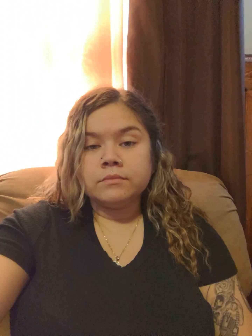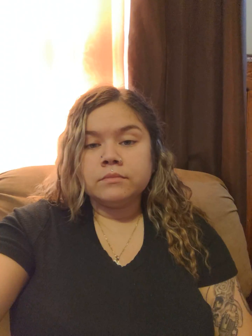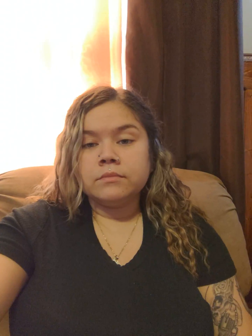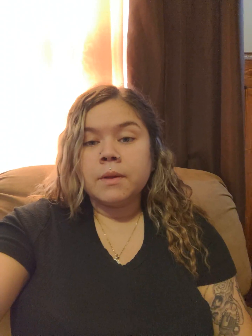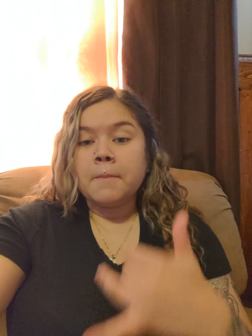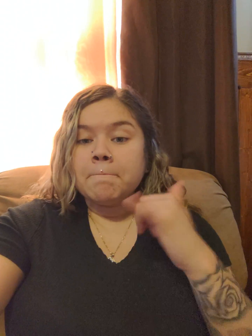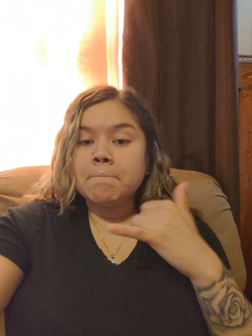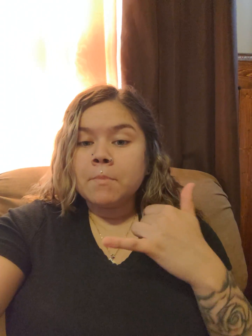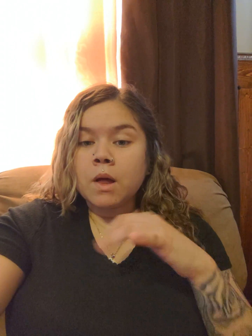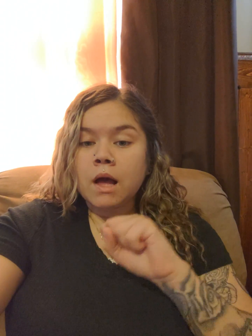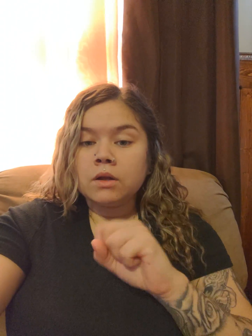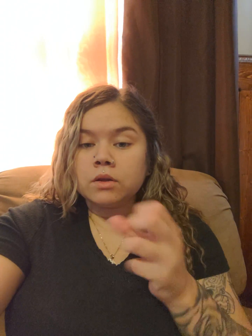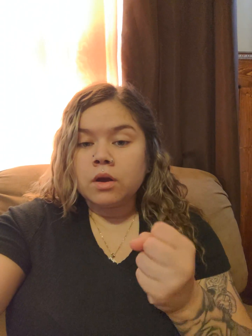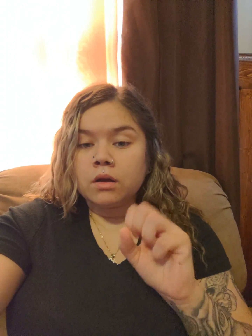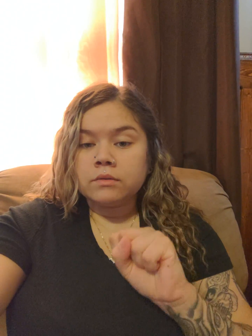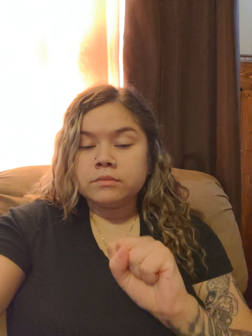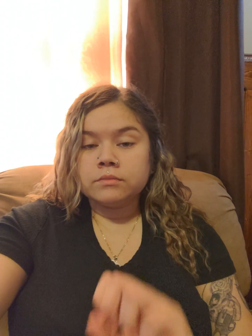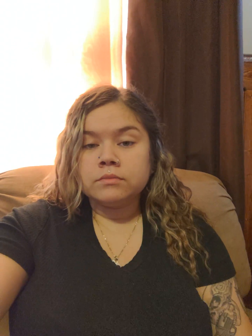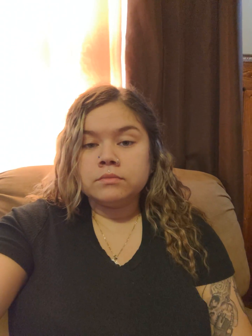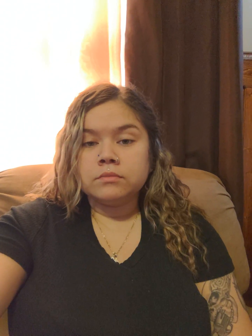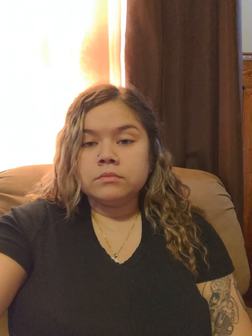play dough